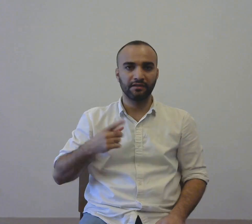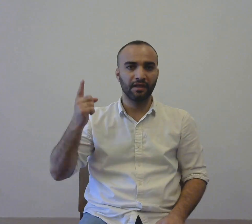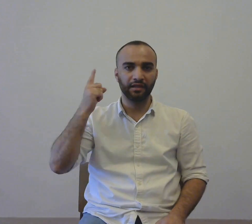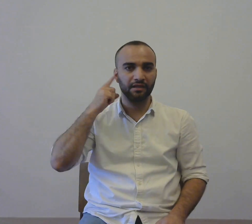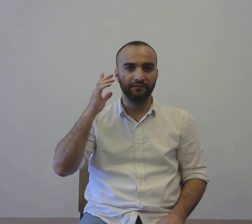eşitmə